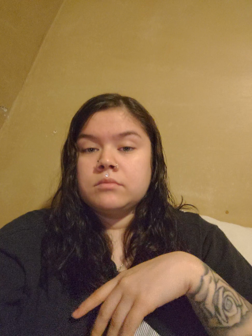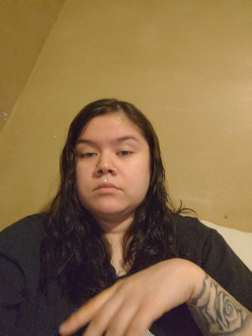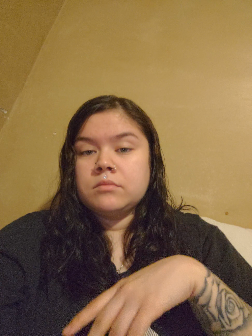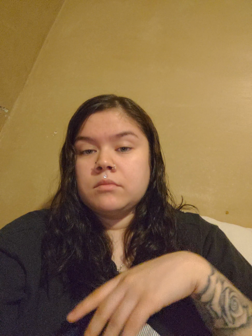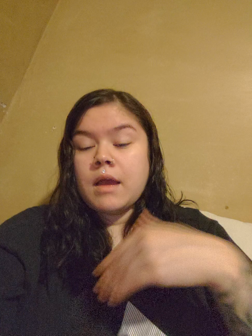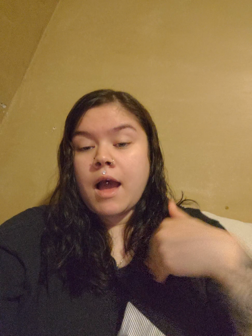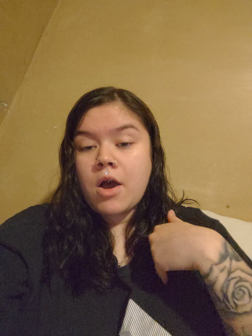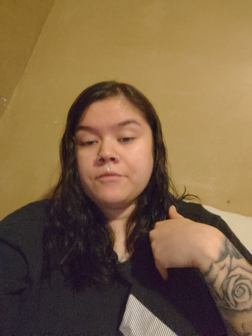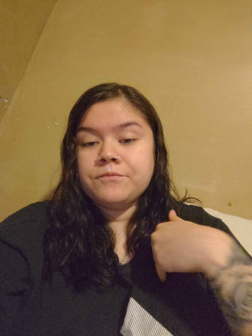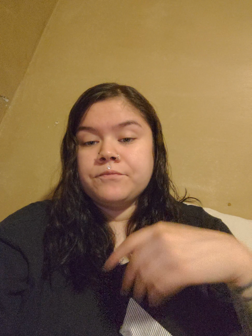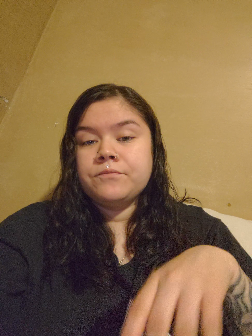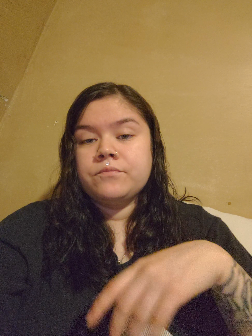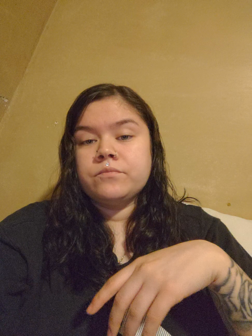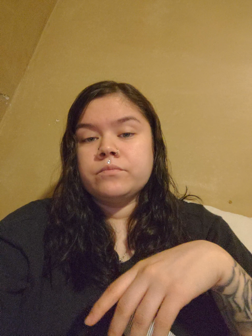have